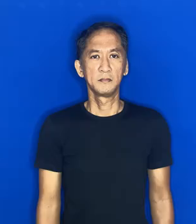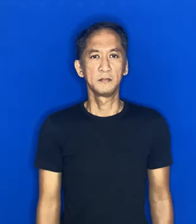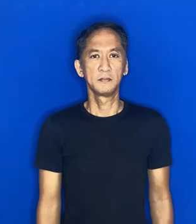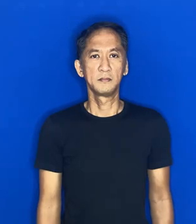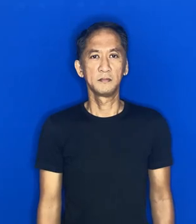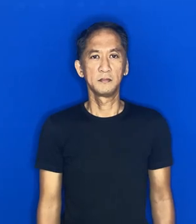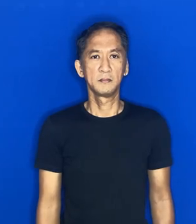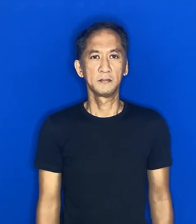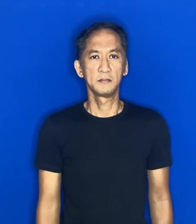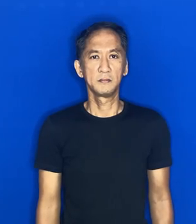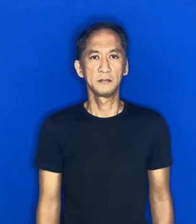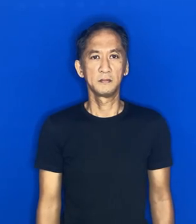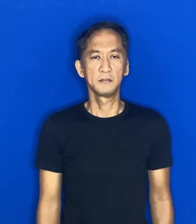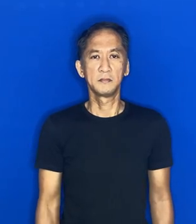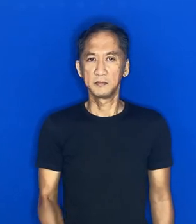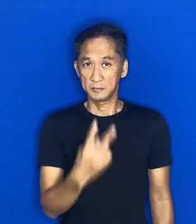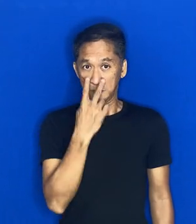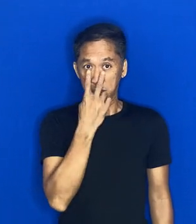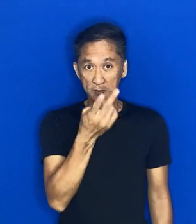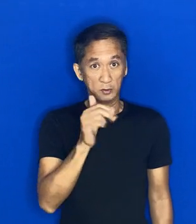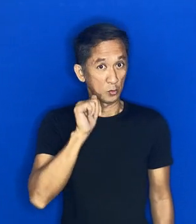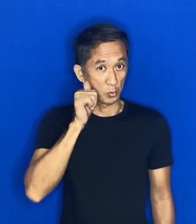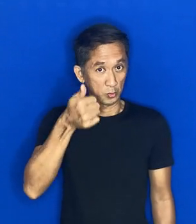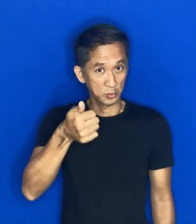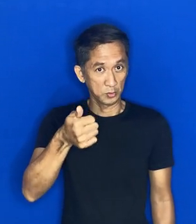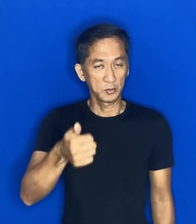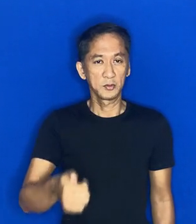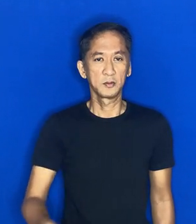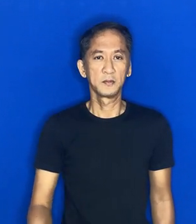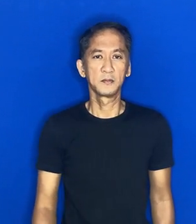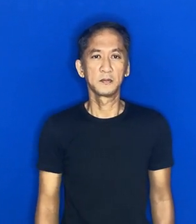see you tomorrow